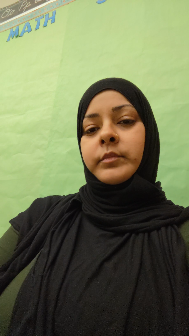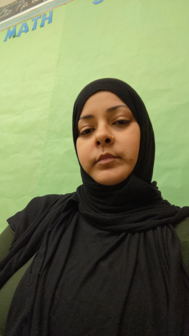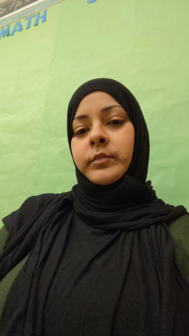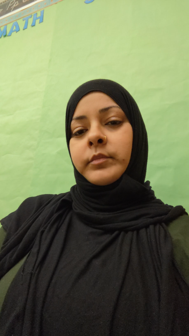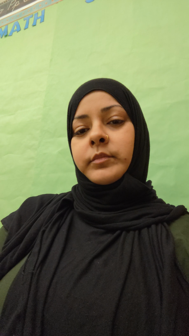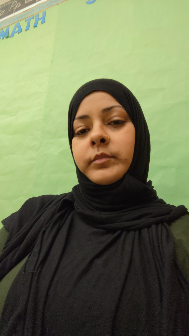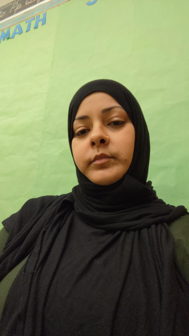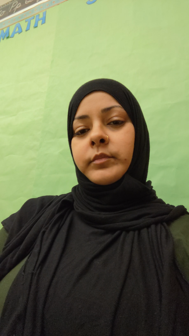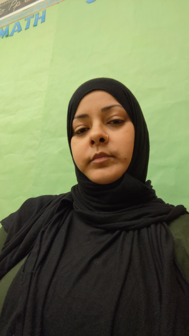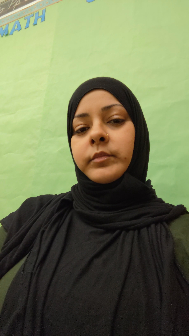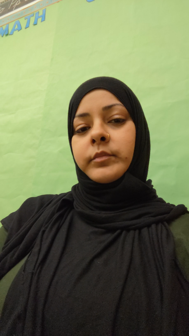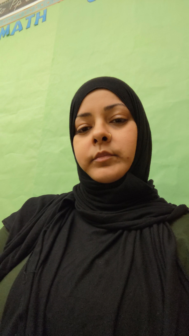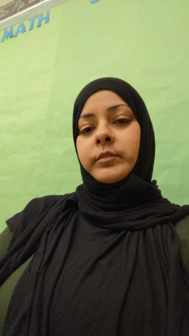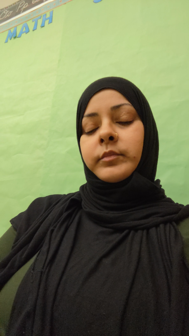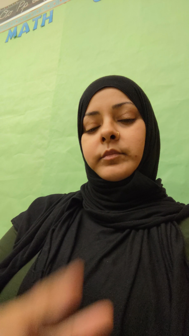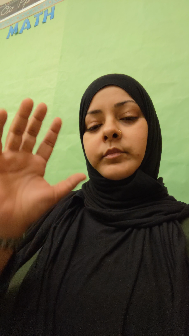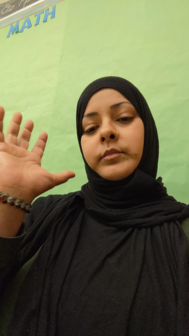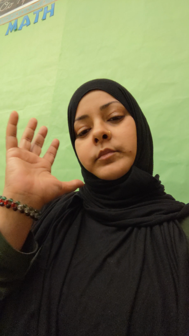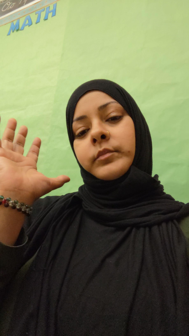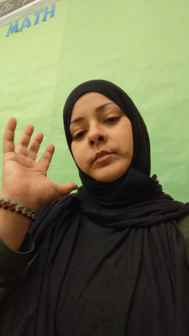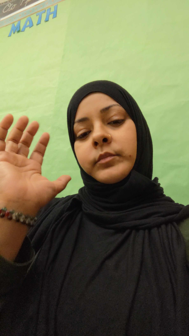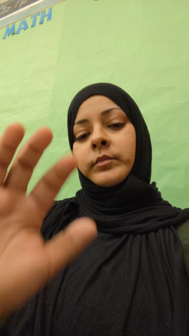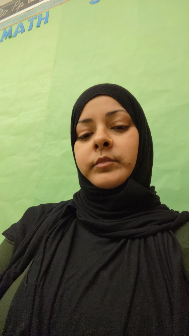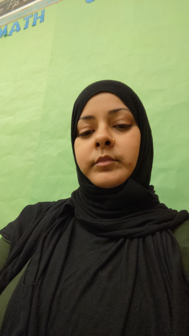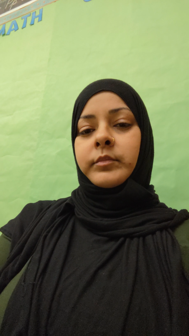pillow